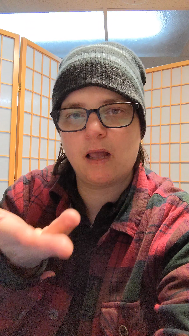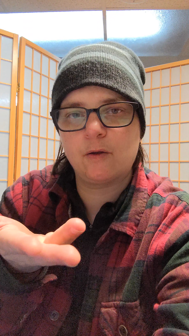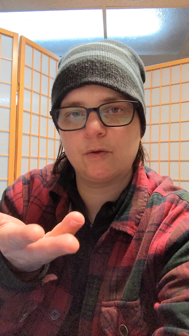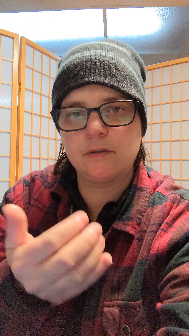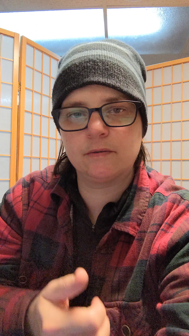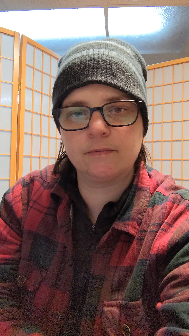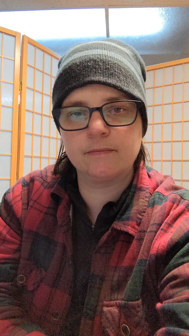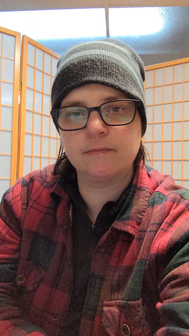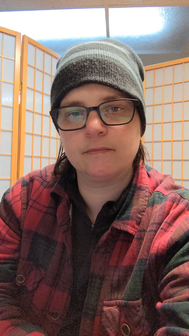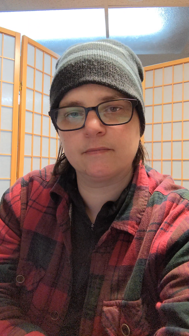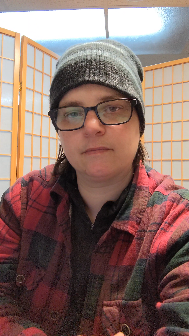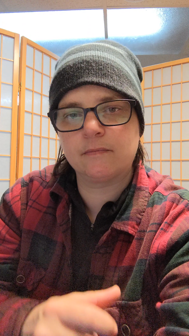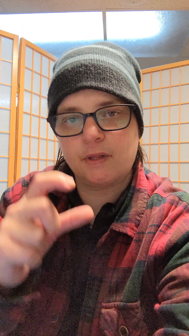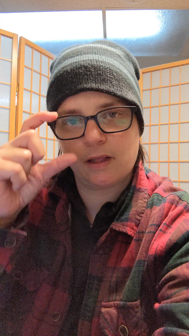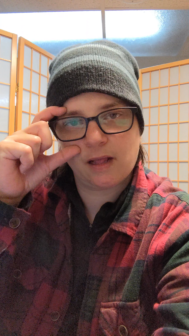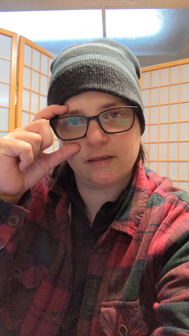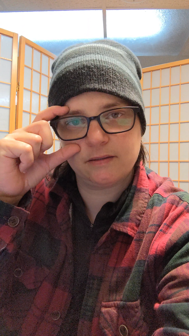glasses